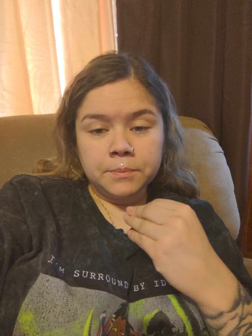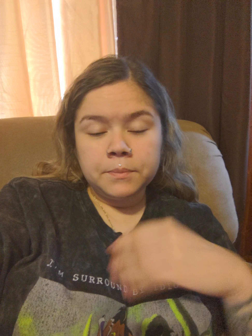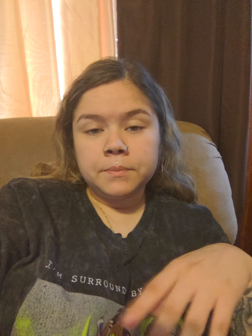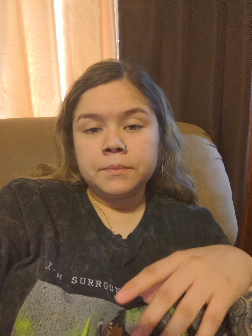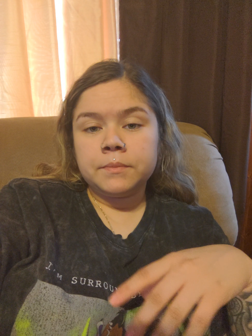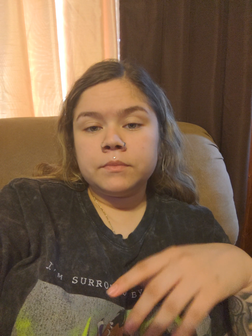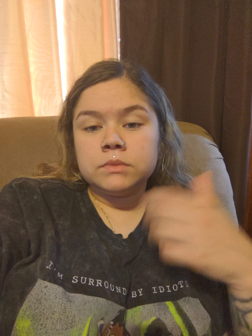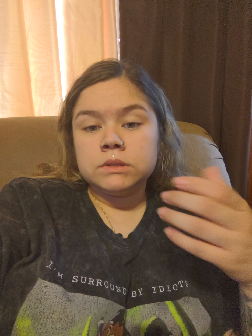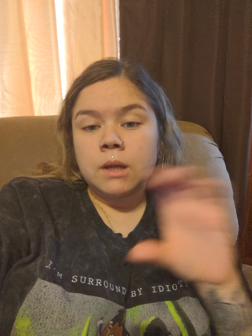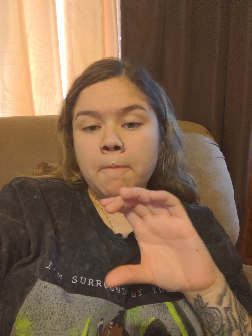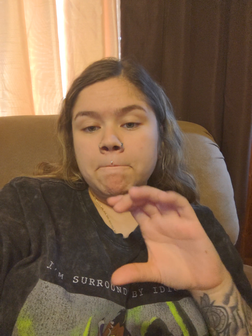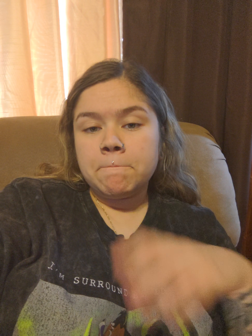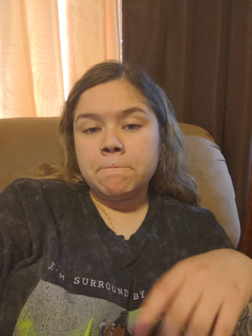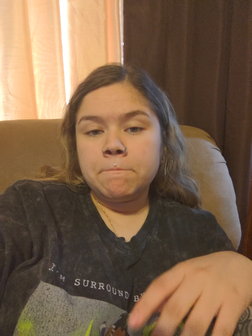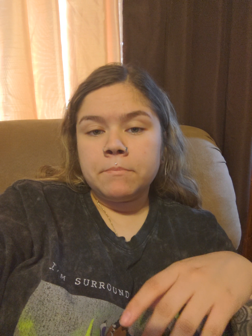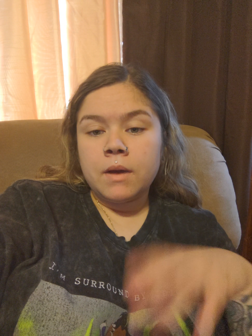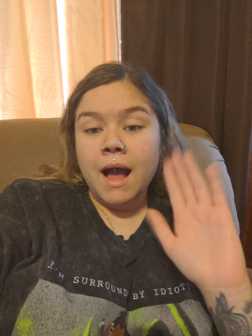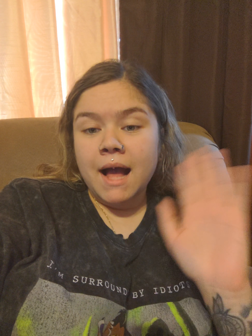dump